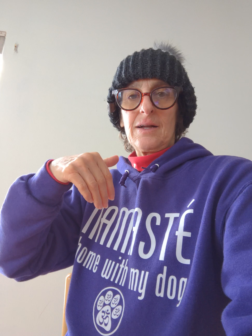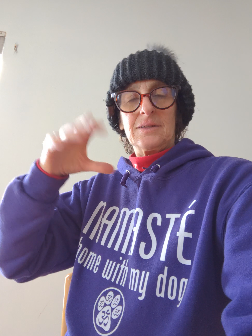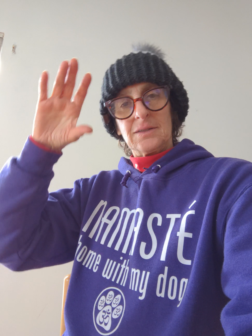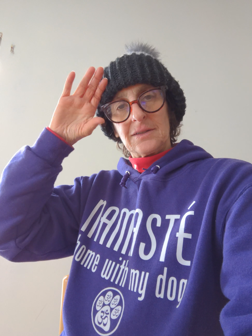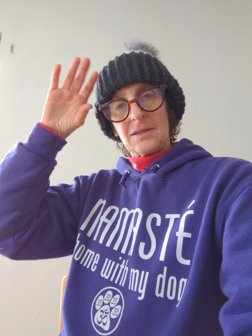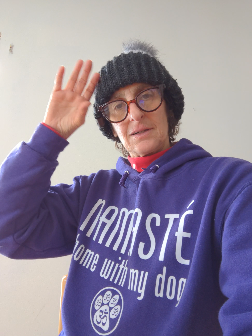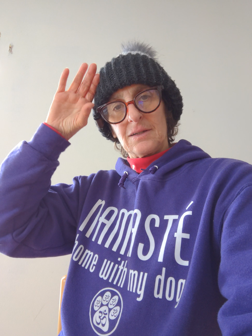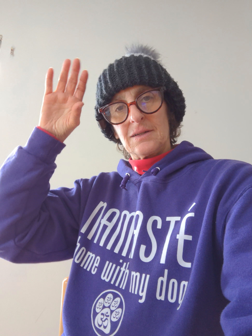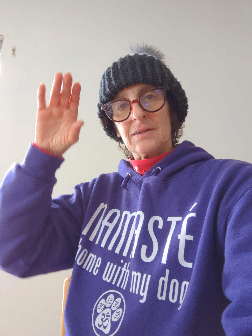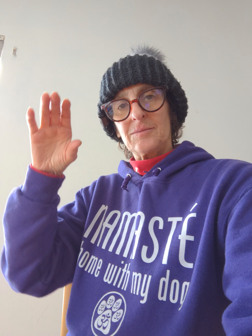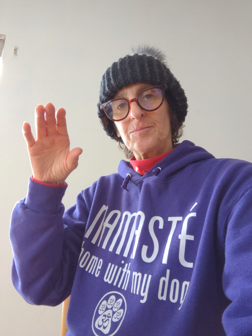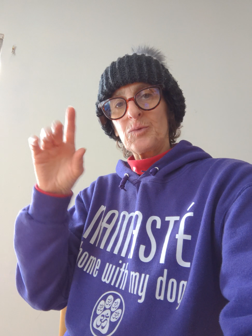sun